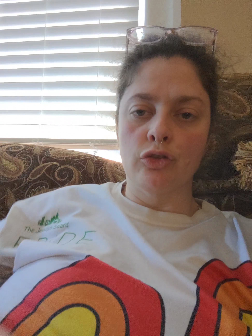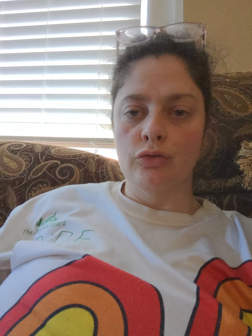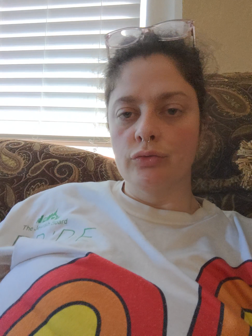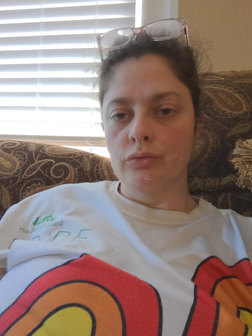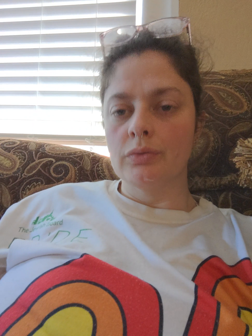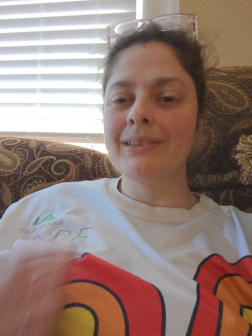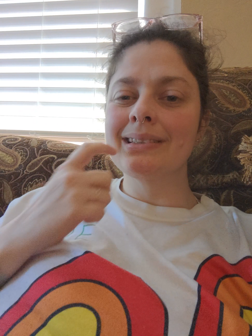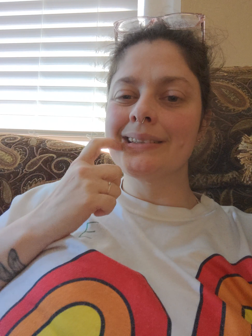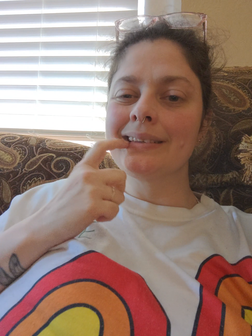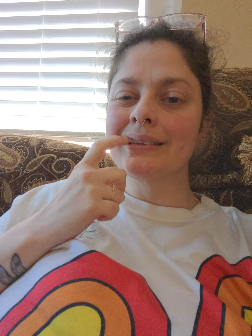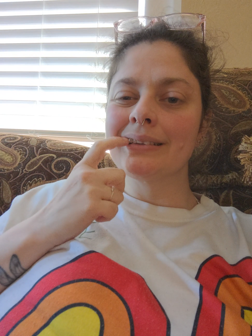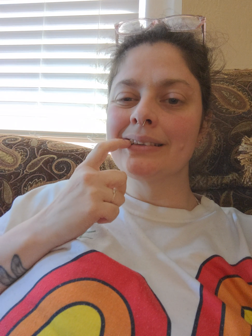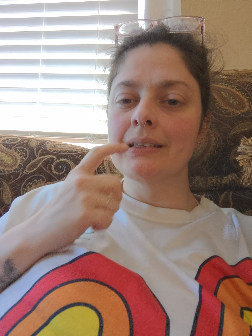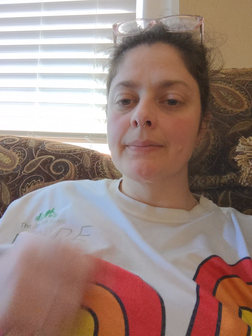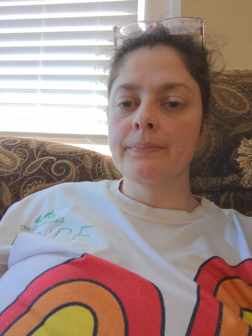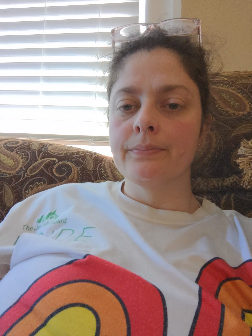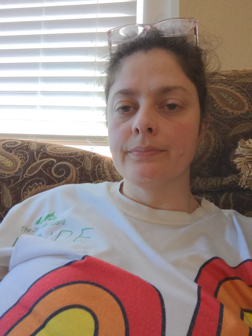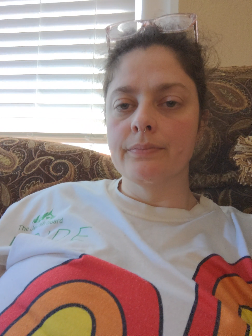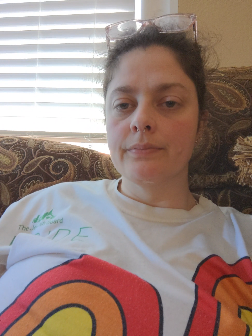tooth